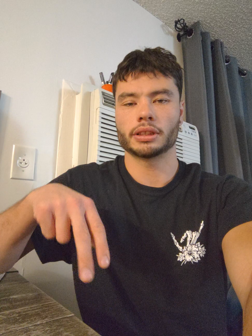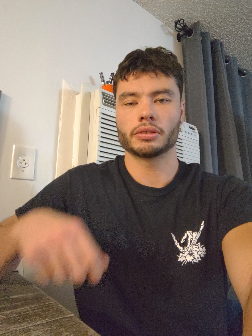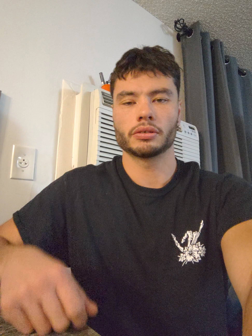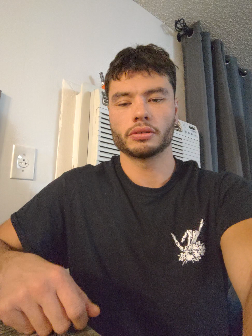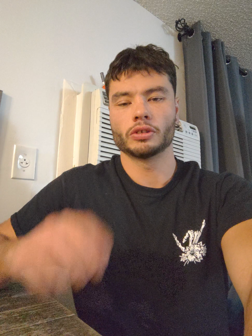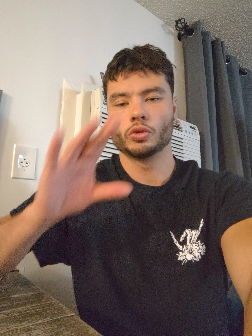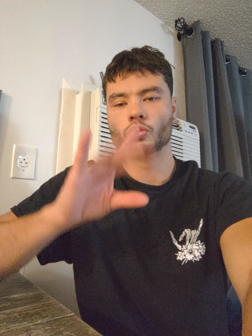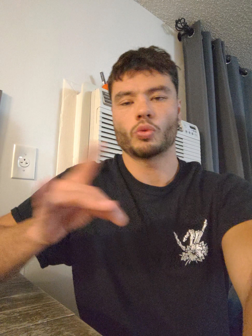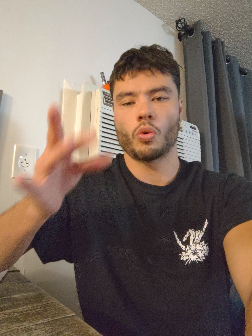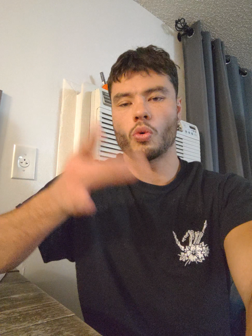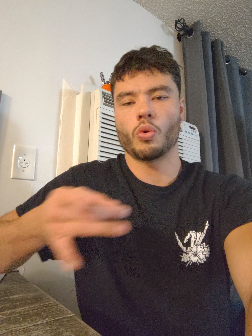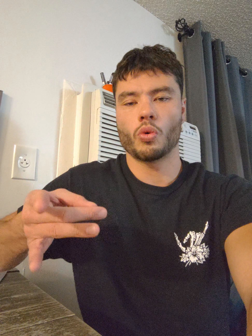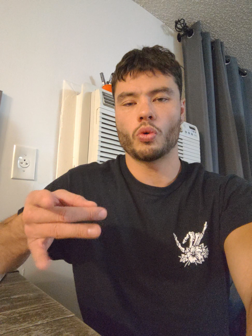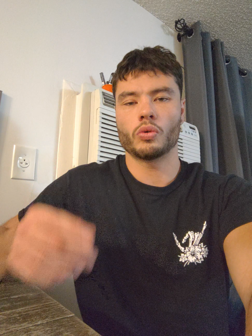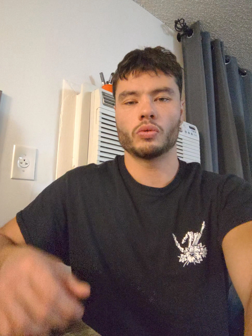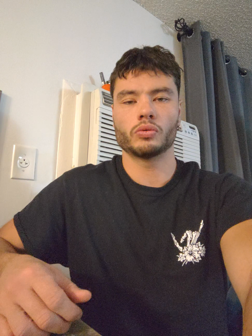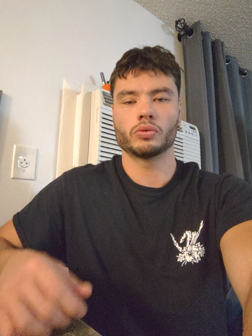story